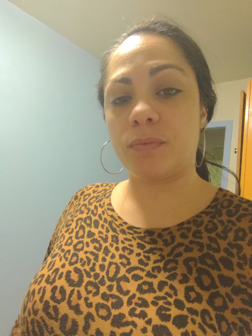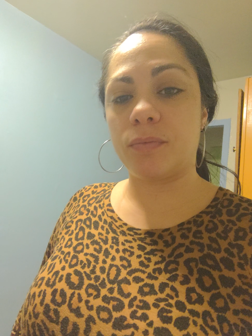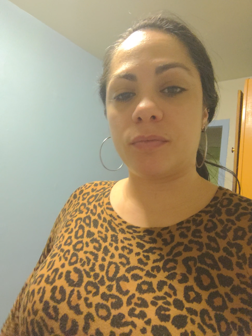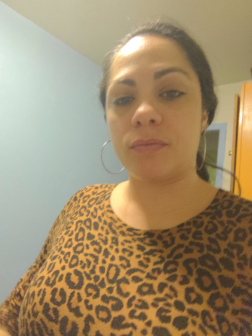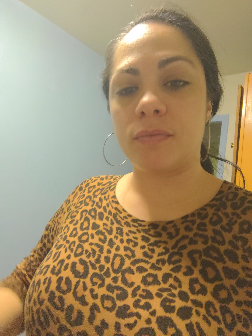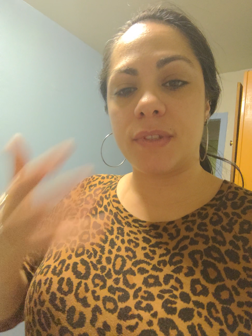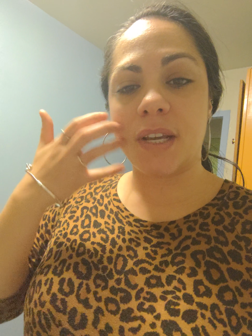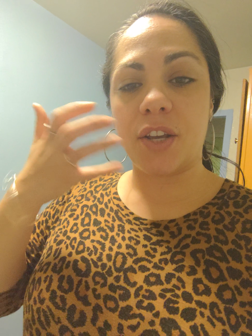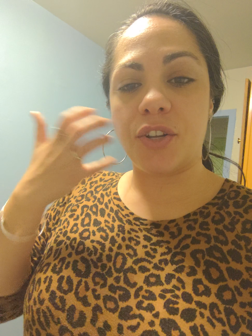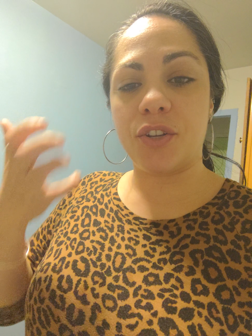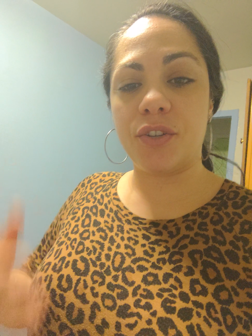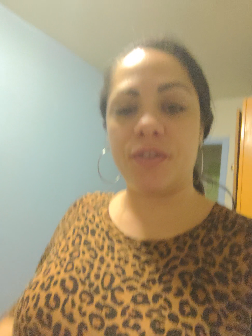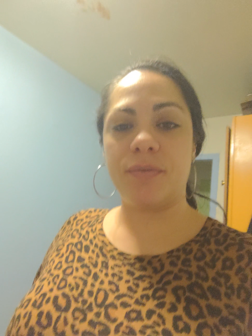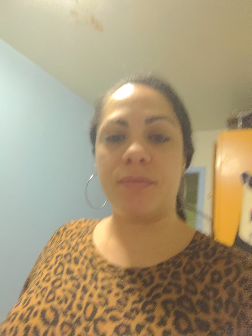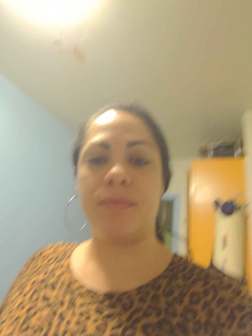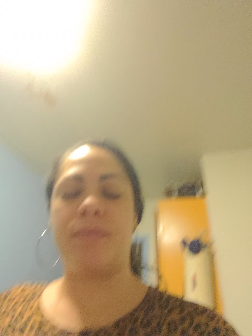tiger